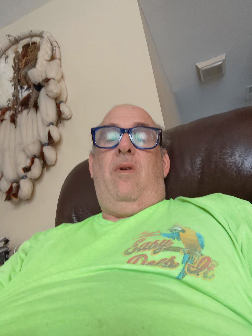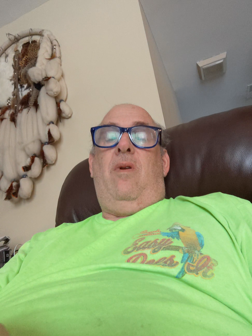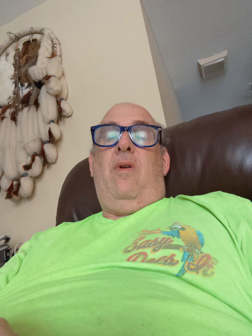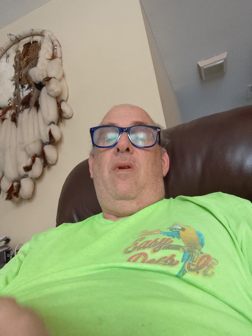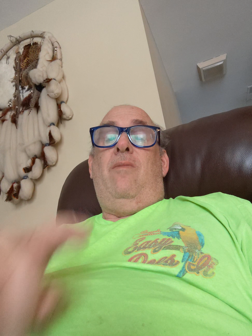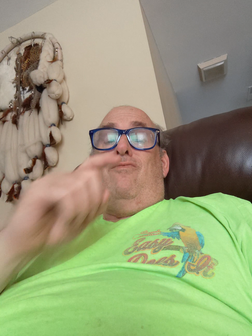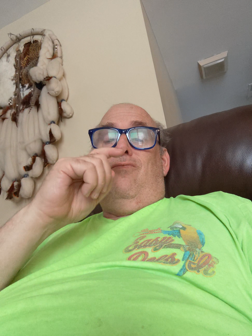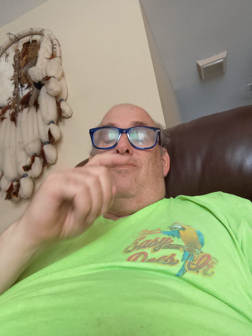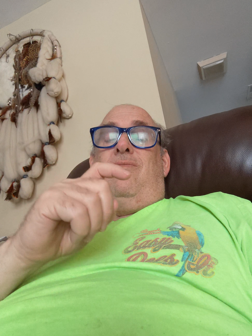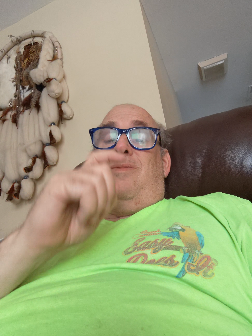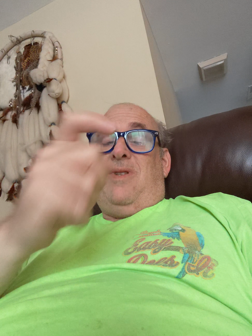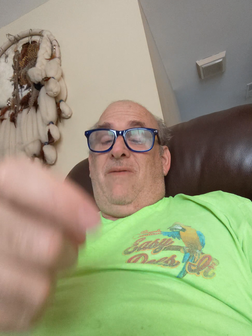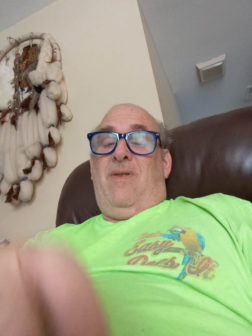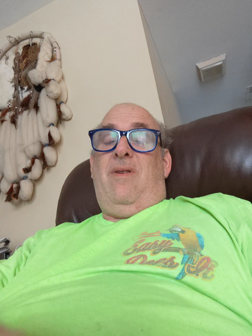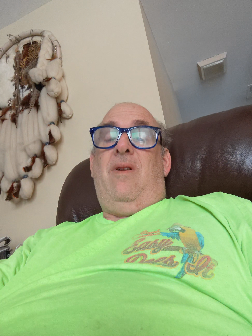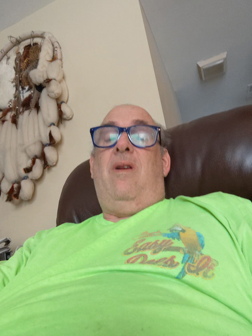gift